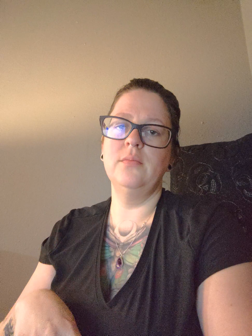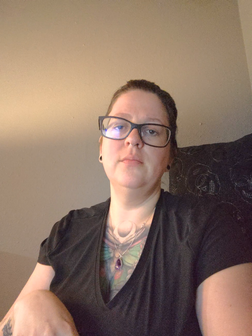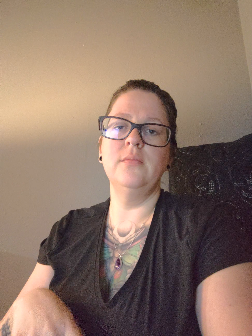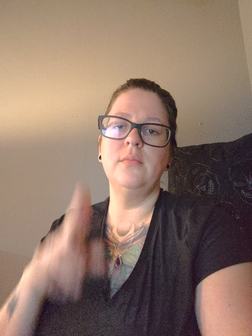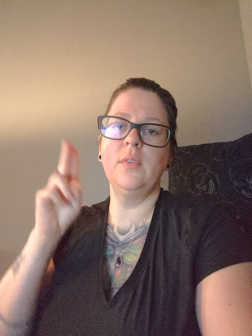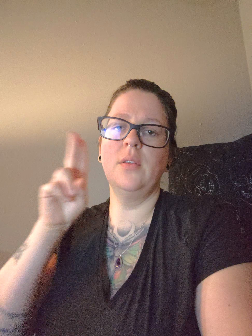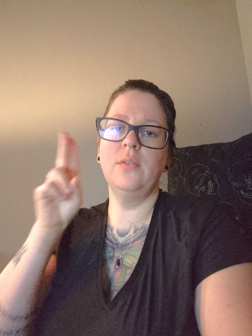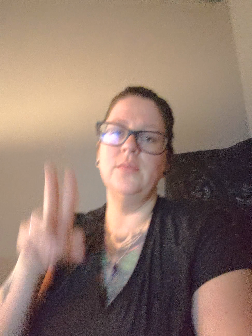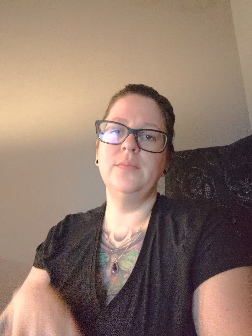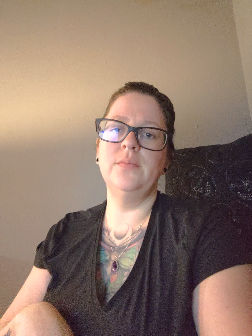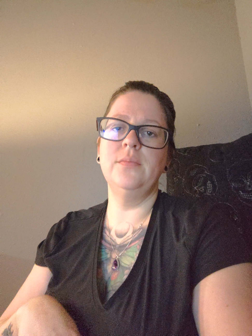uncle